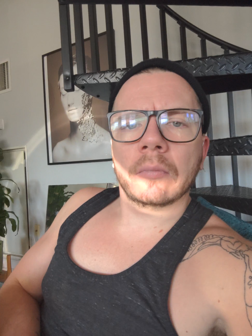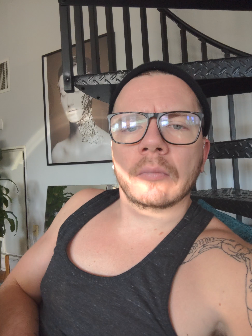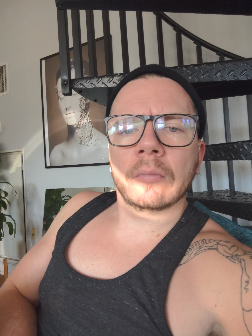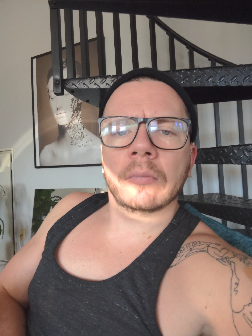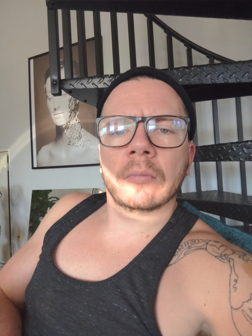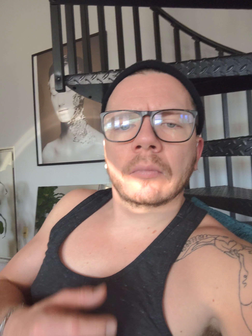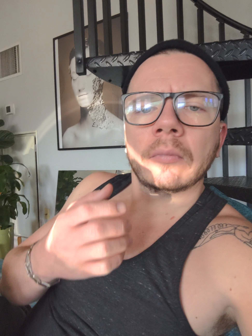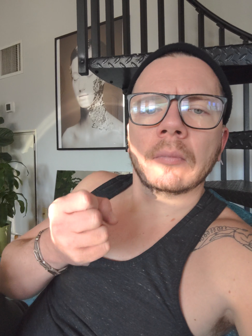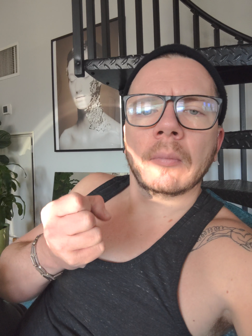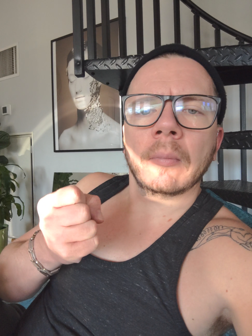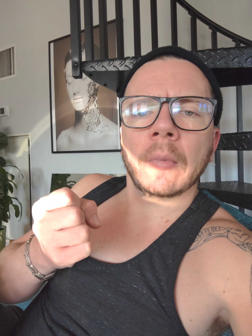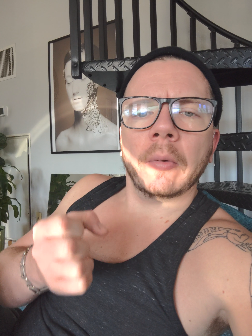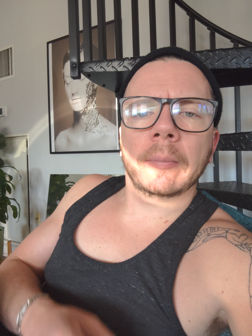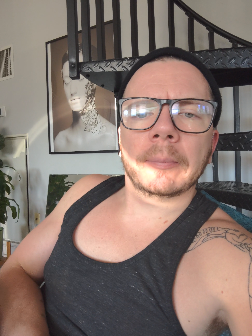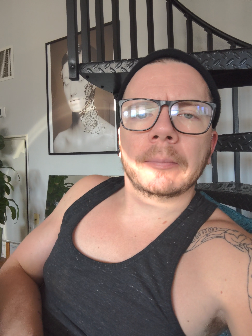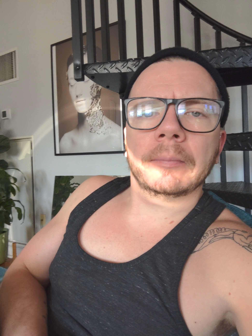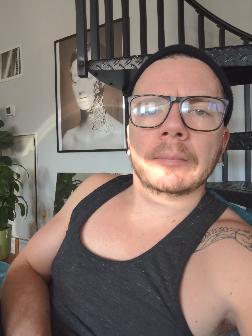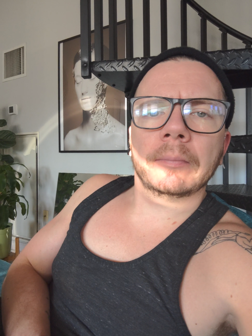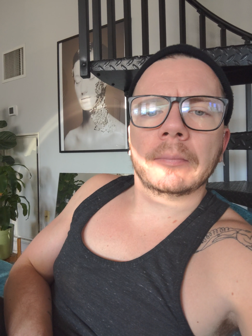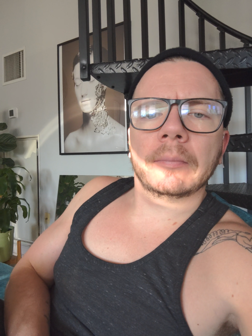milk